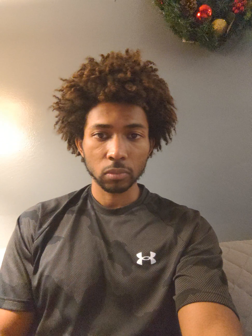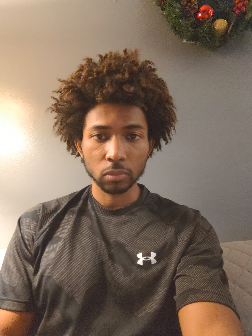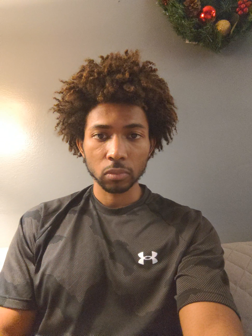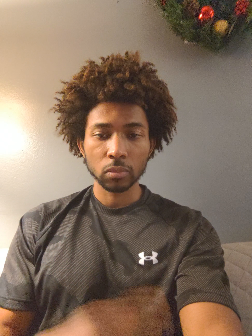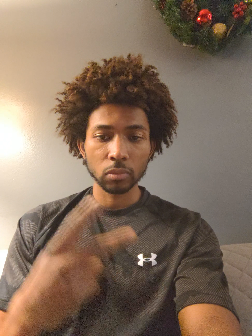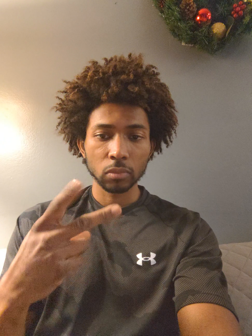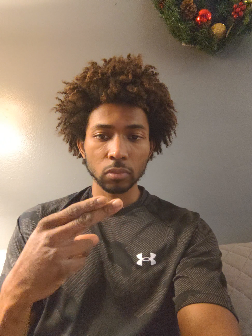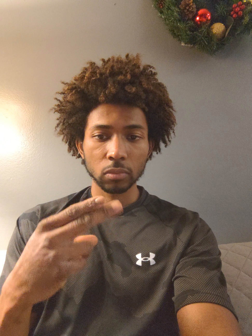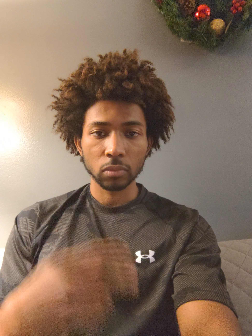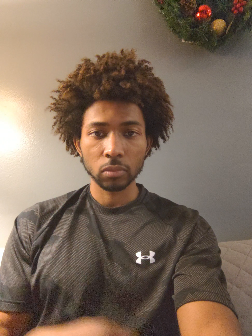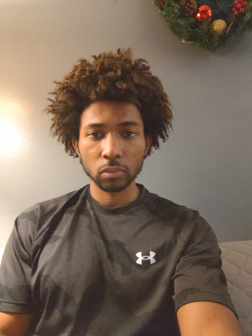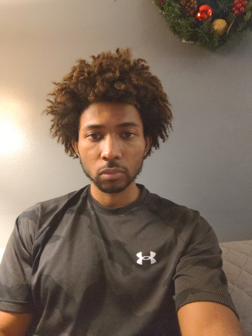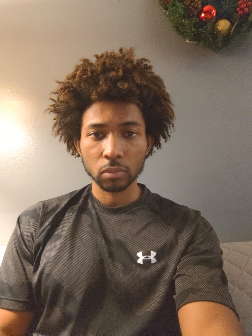scissors